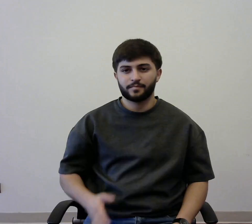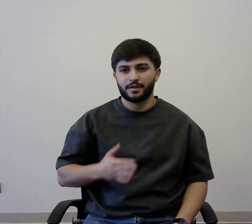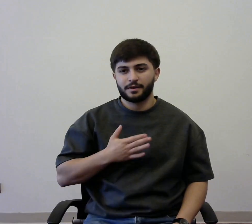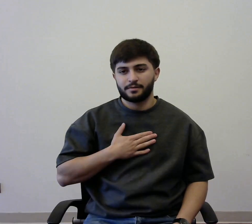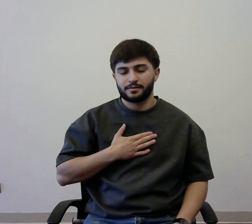mən